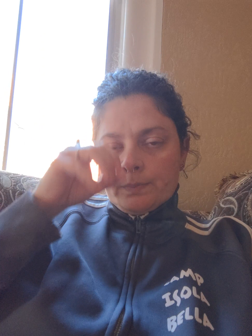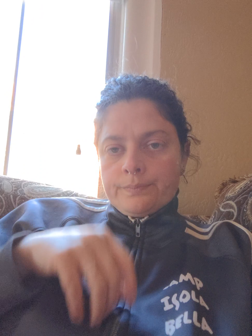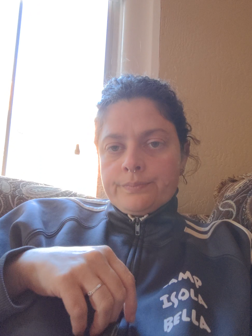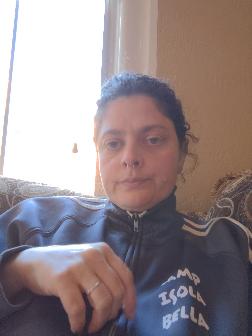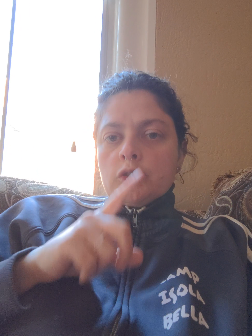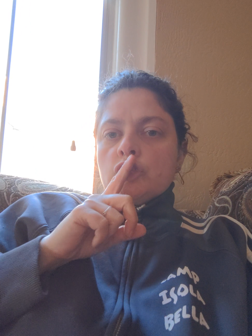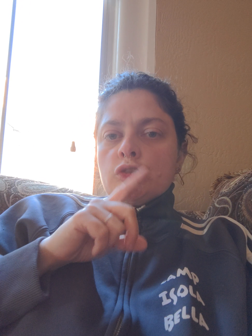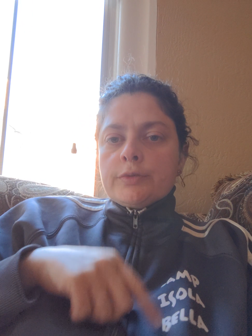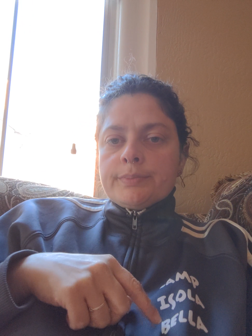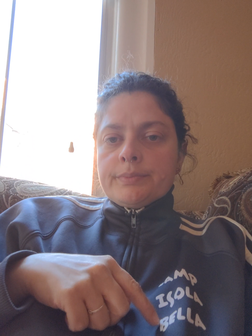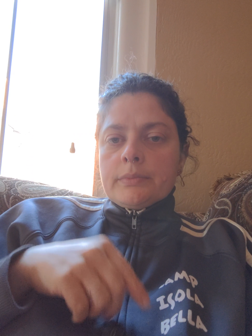shhh